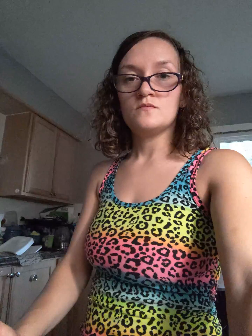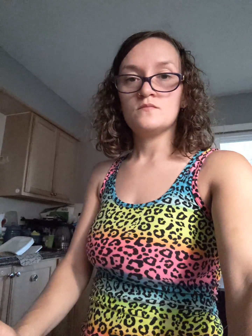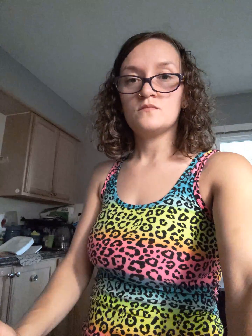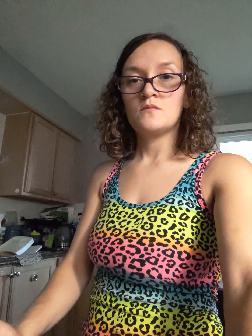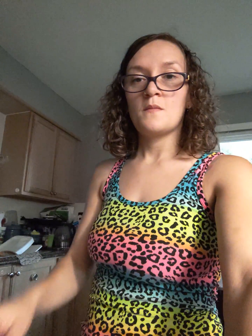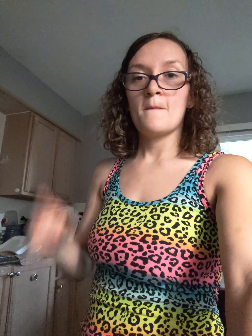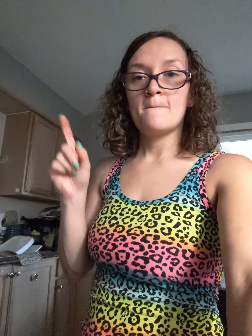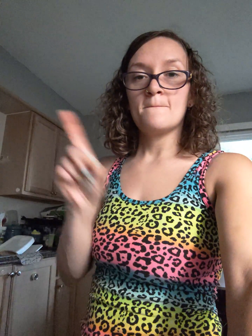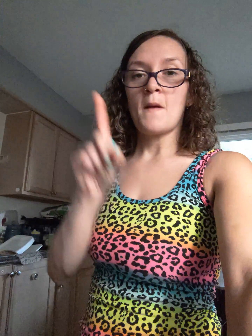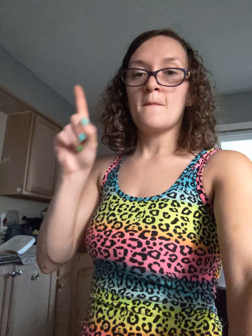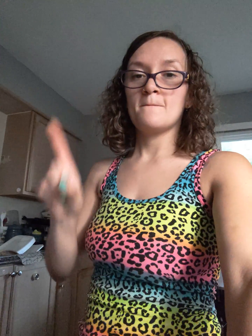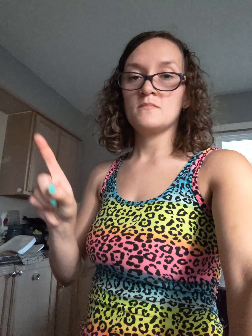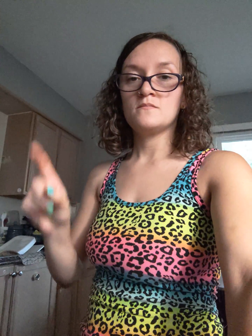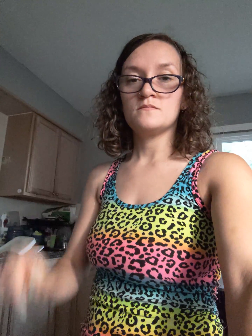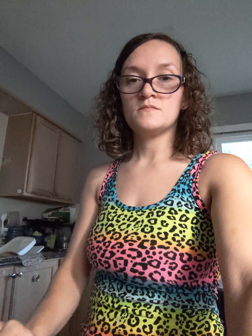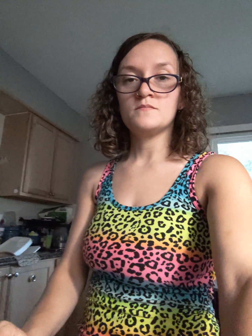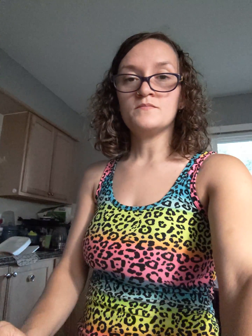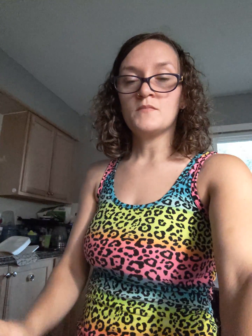bump